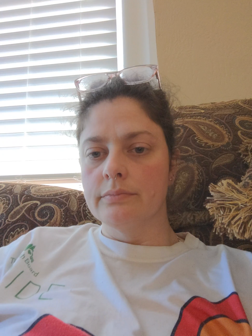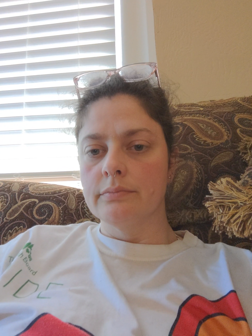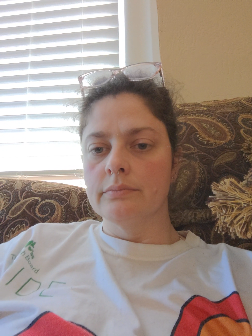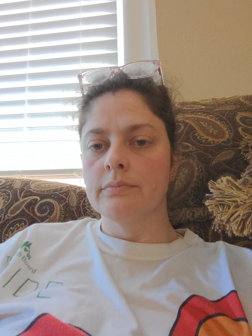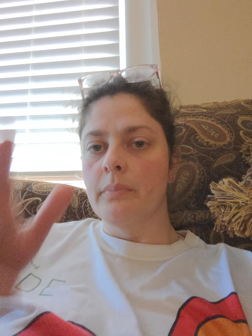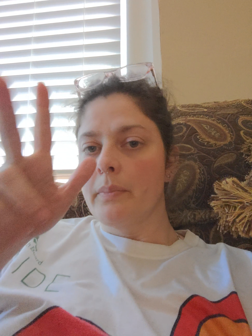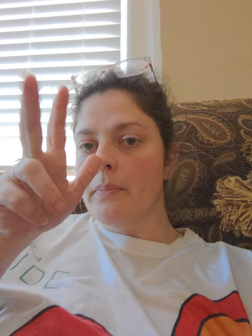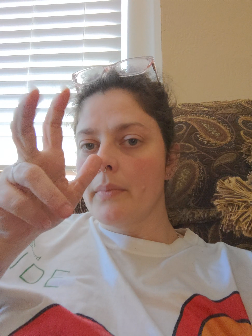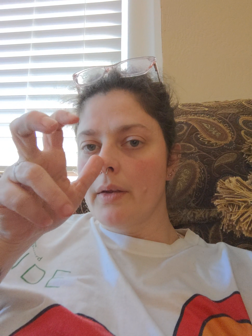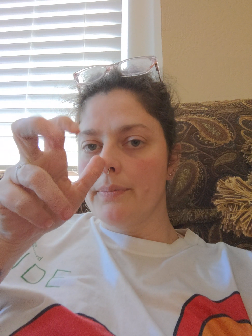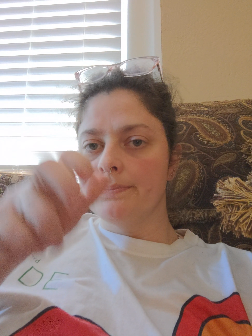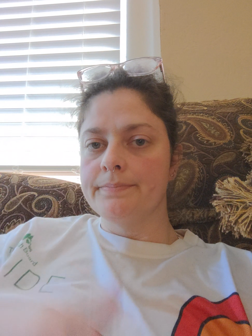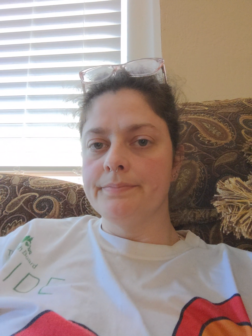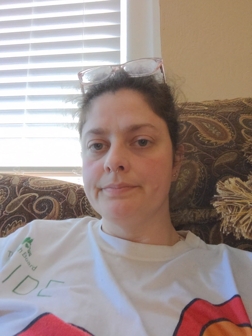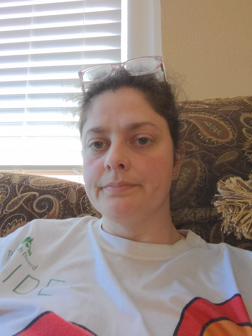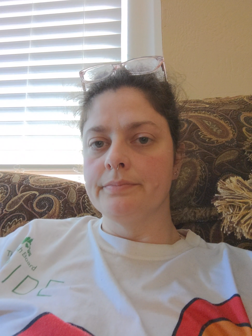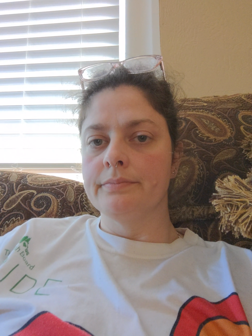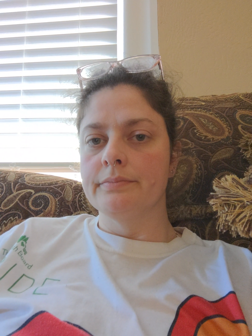bug